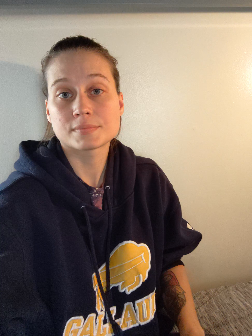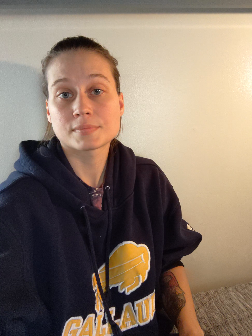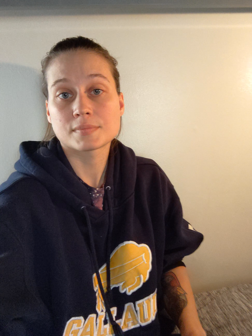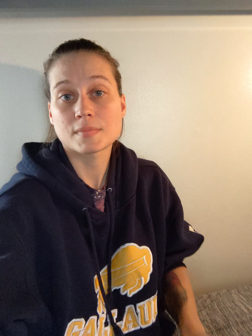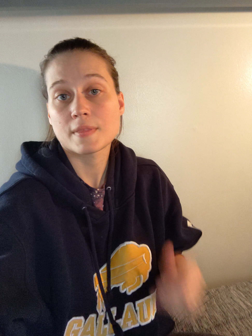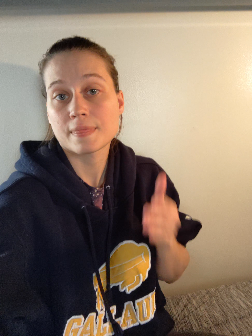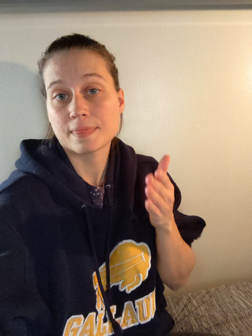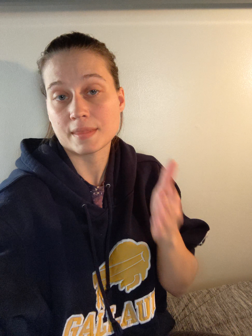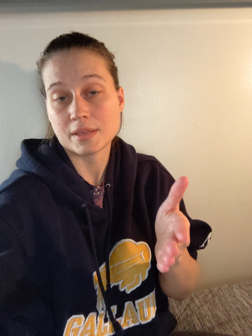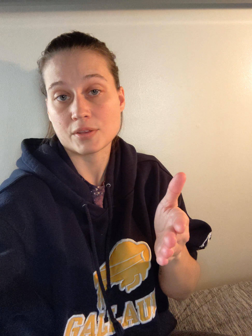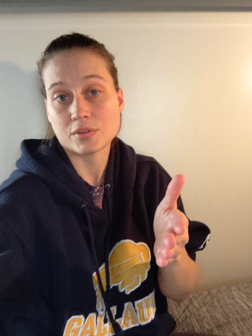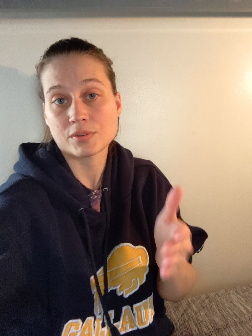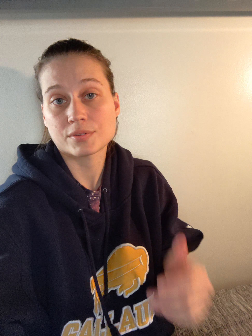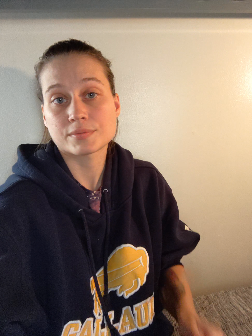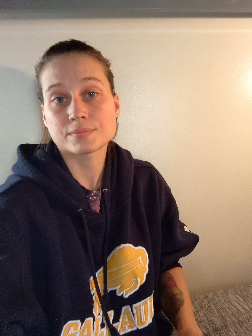there